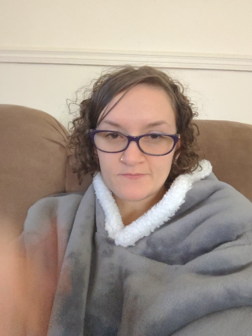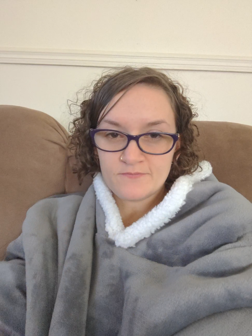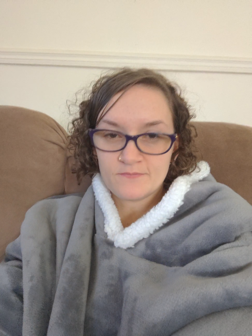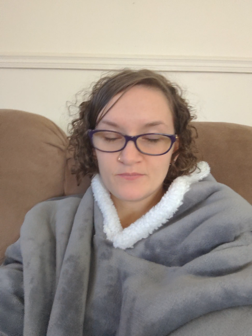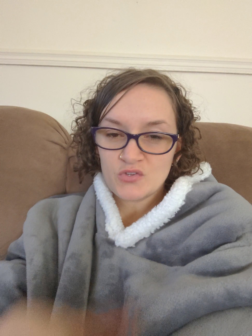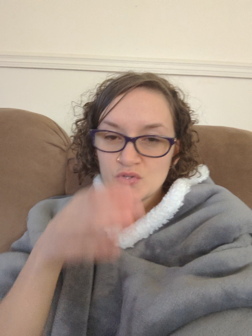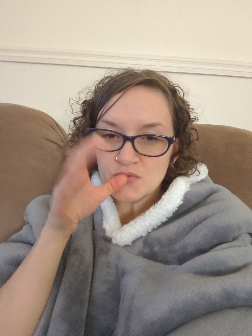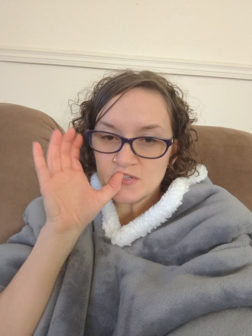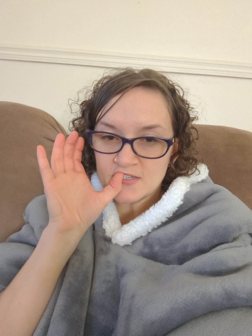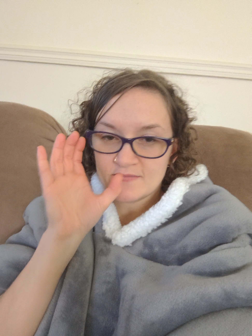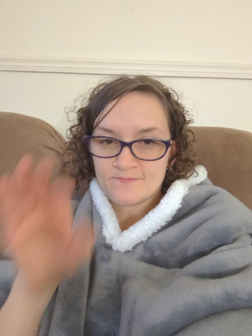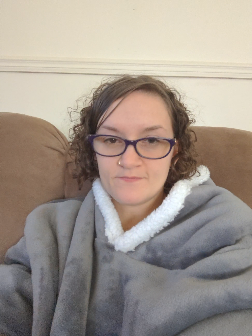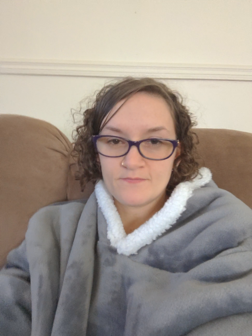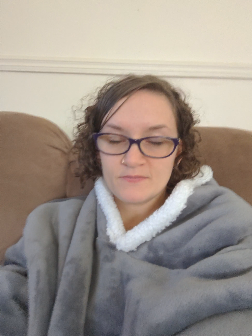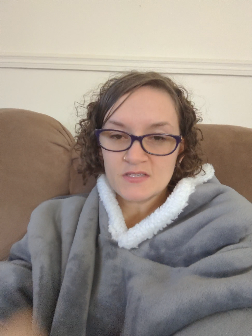drink